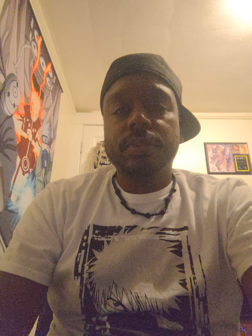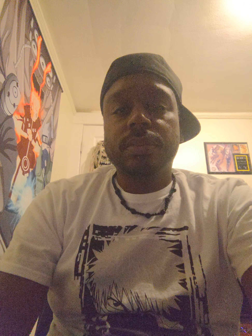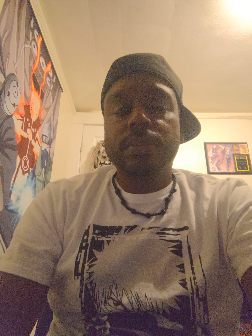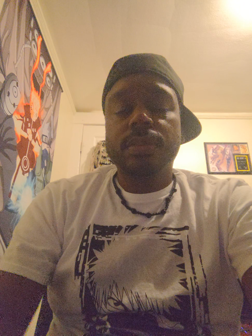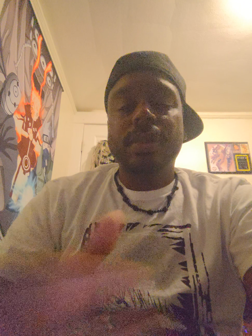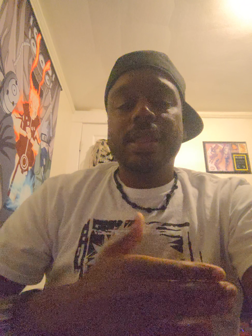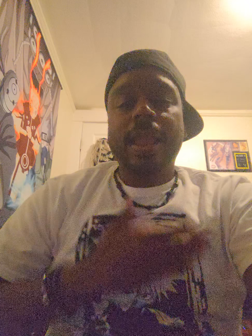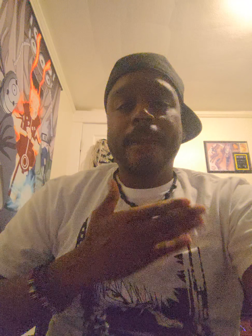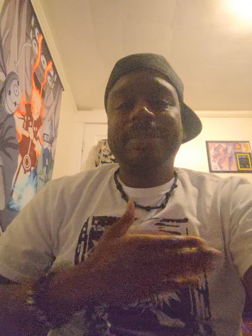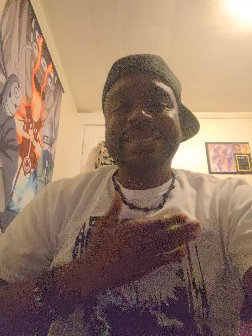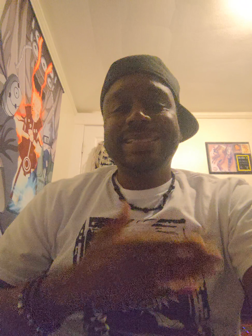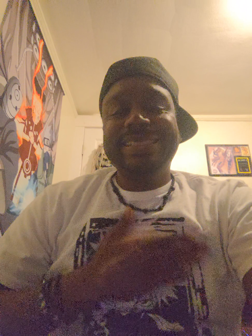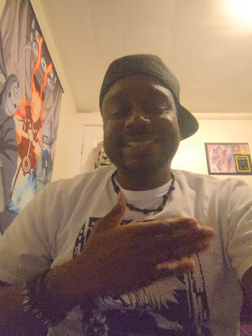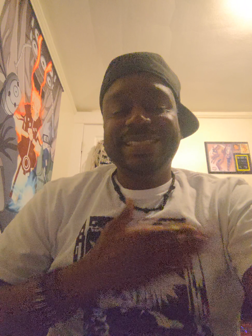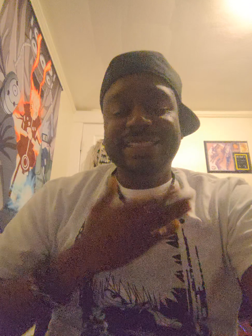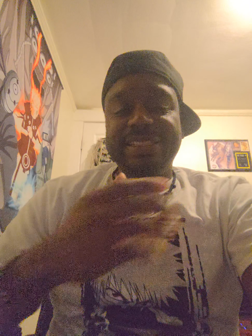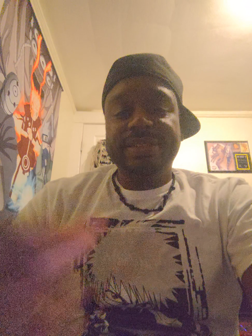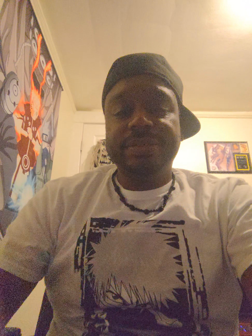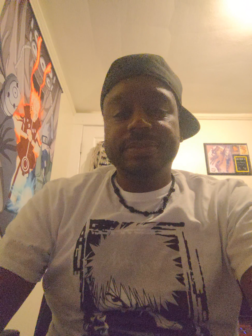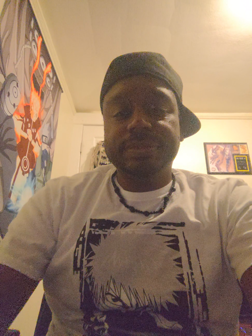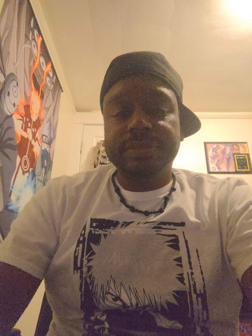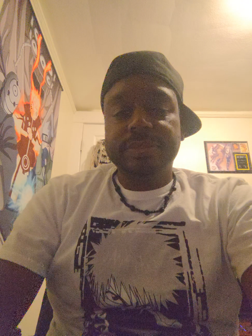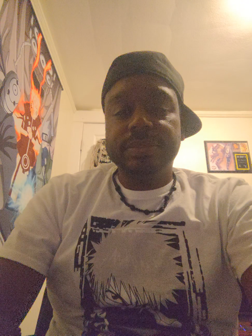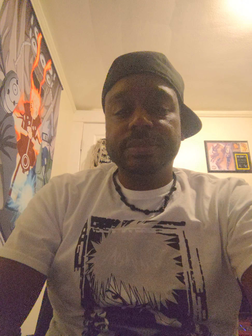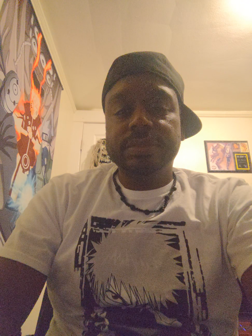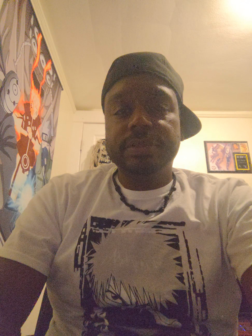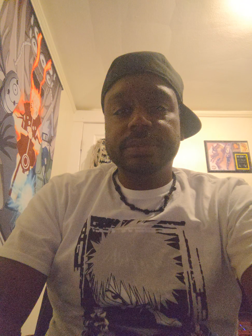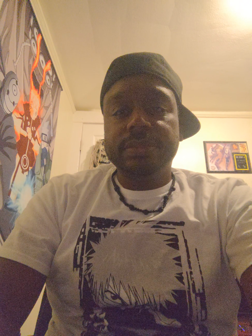happy